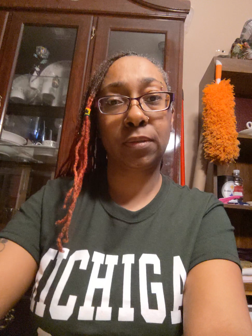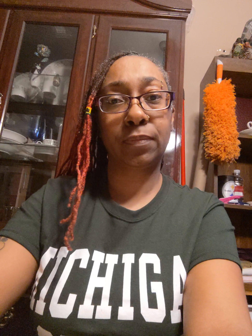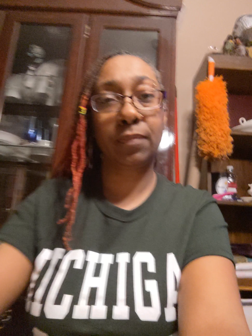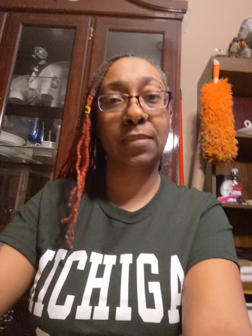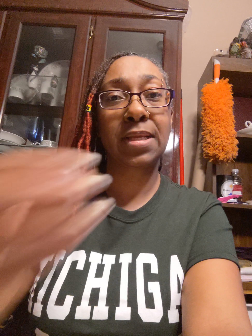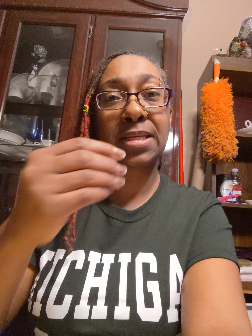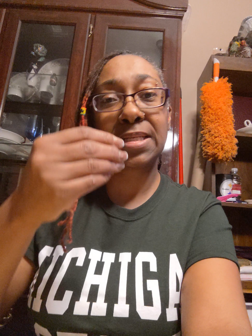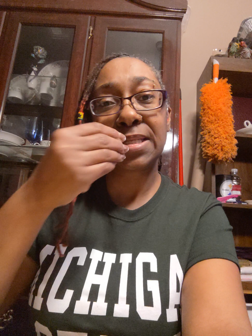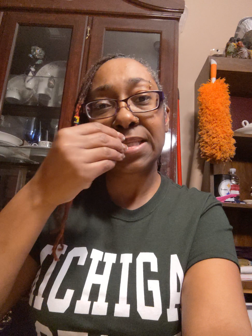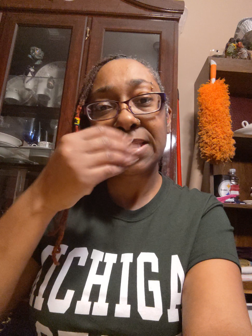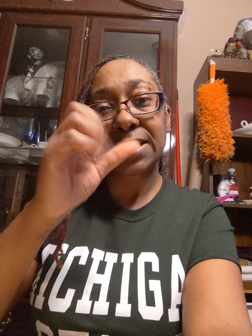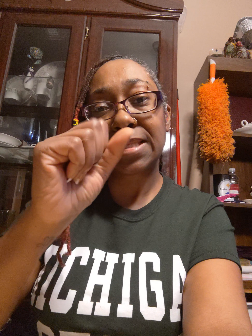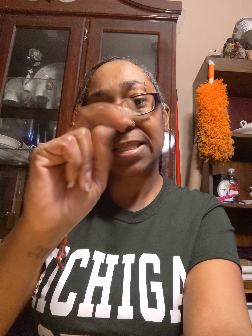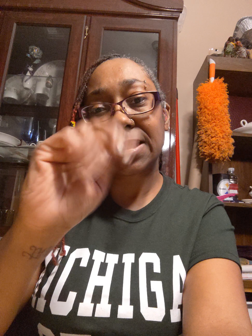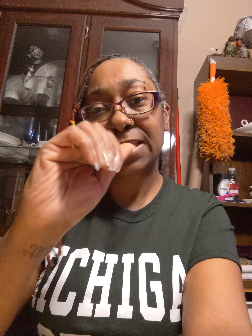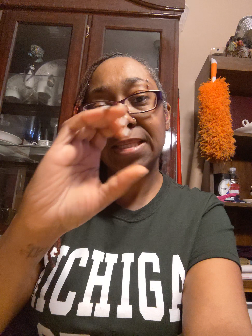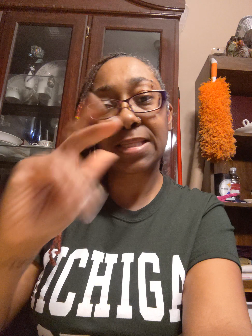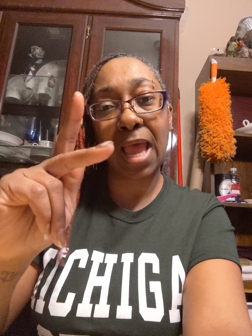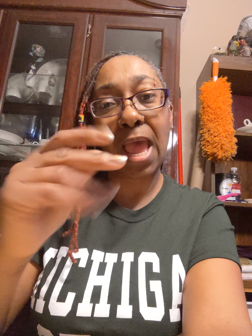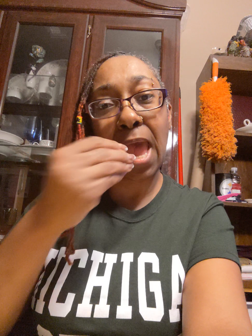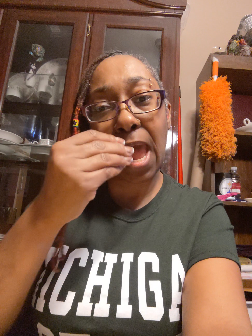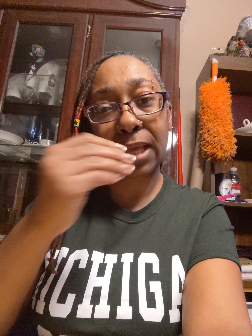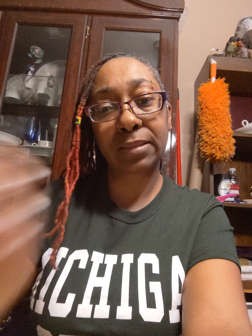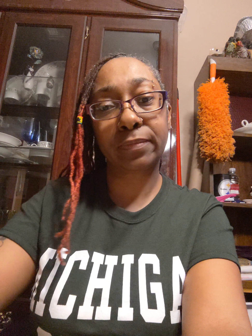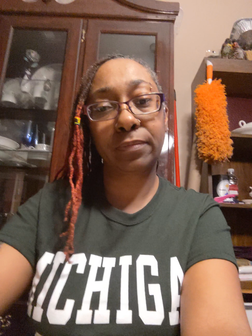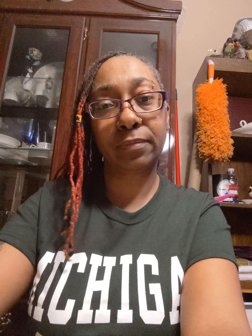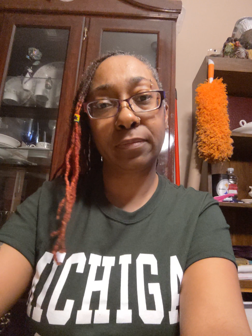snack